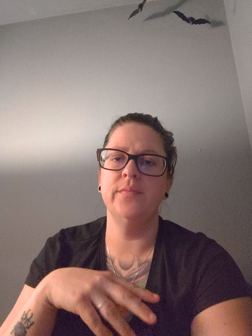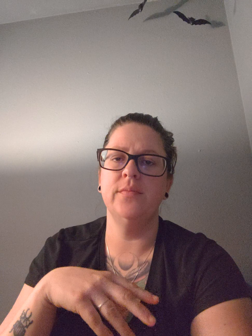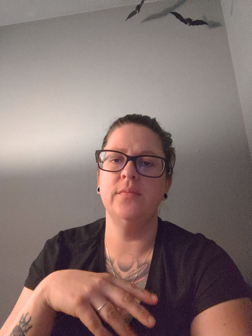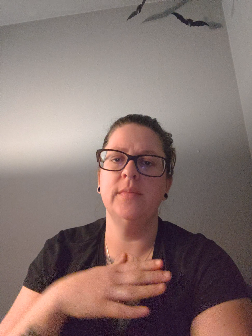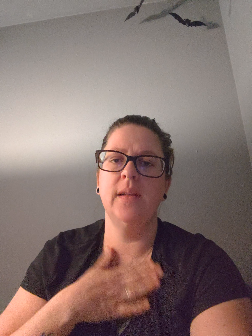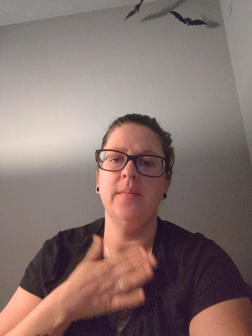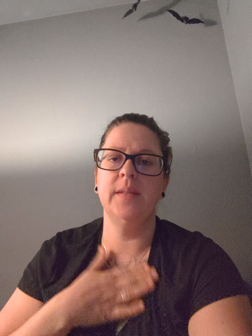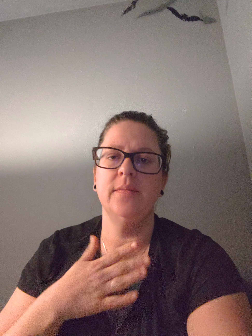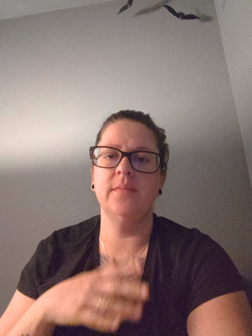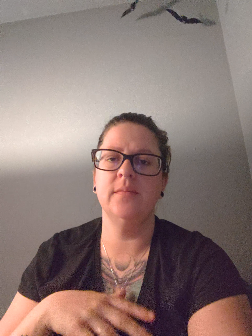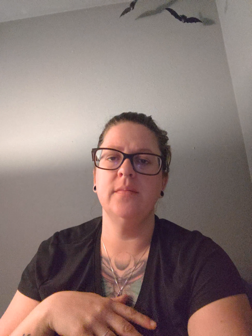happy